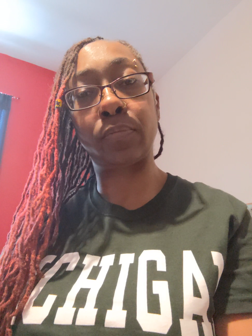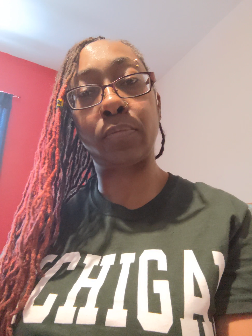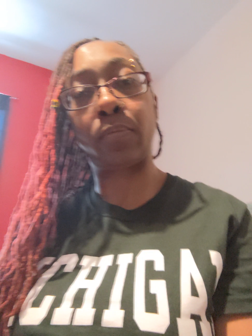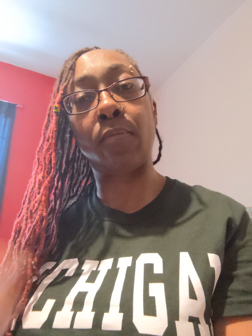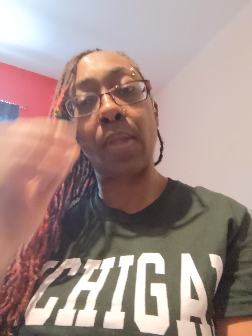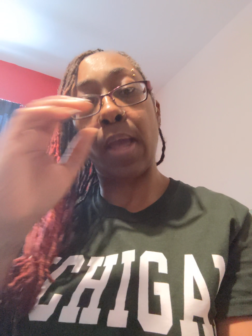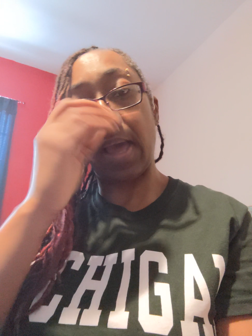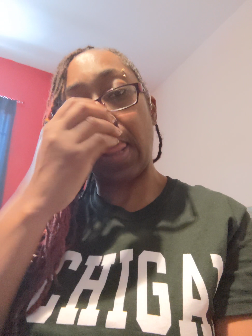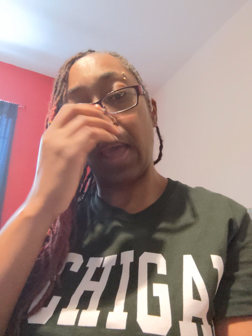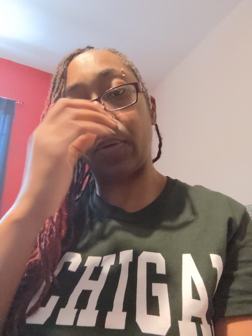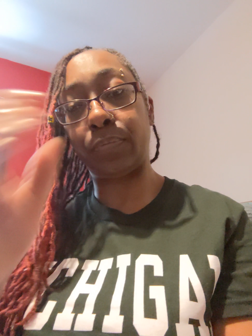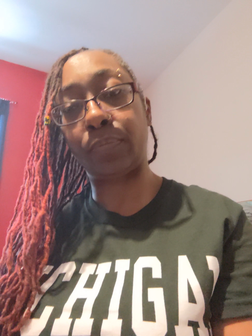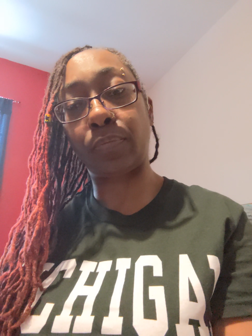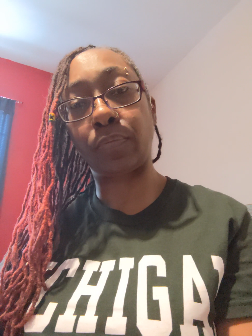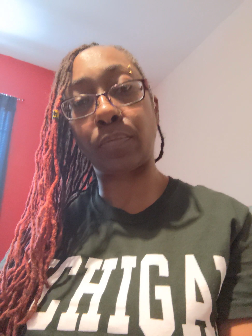clown